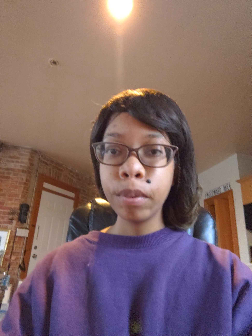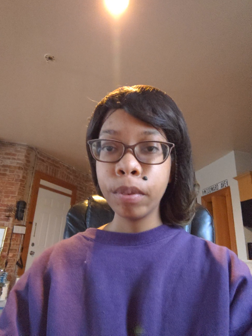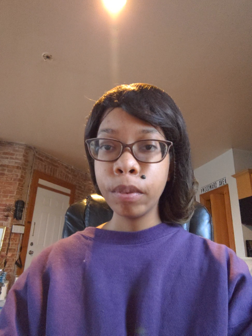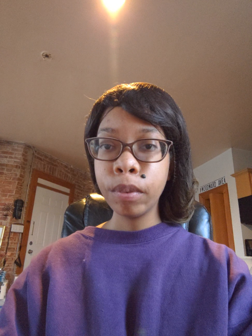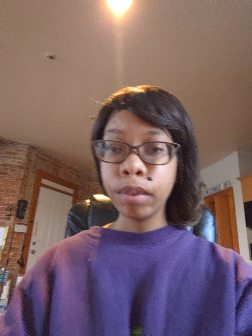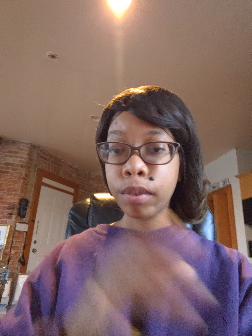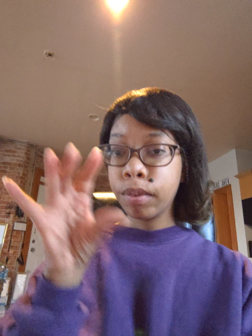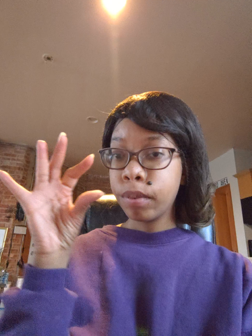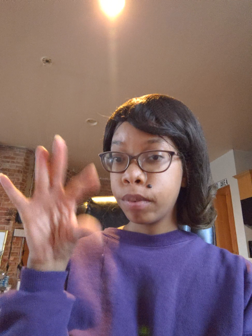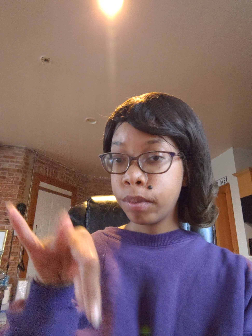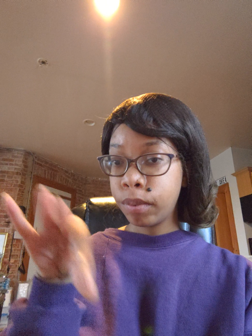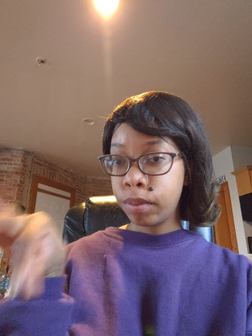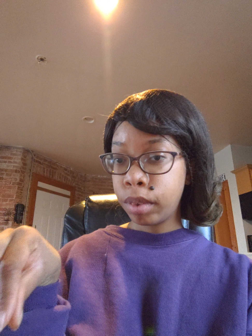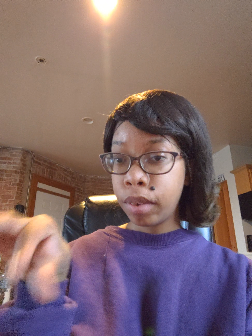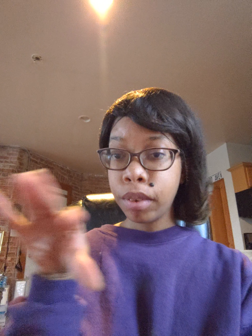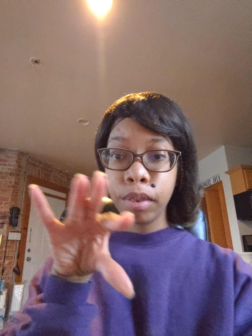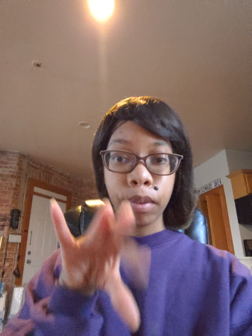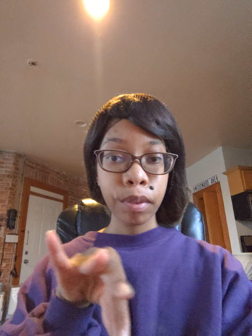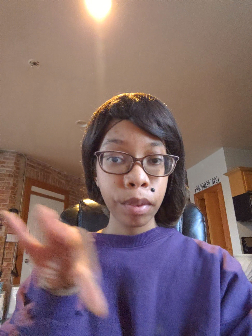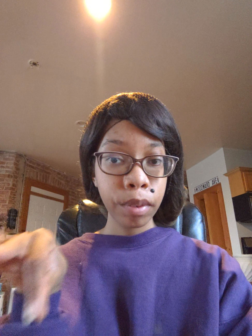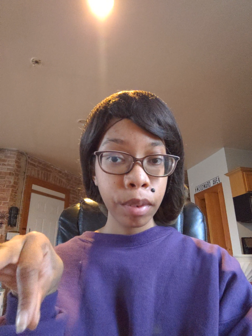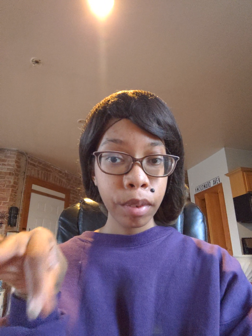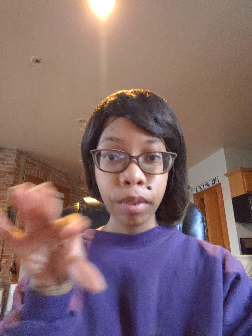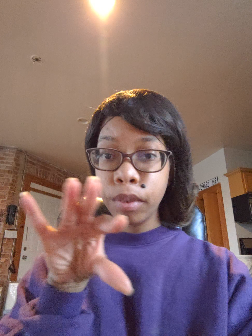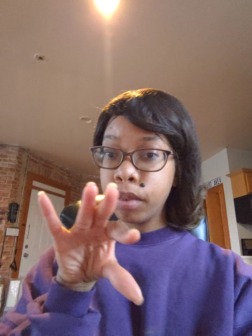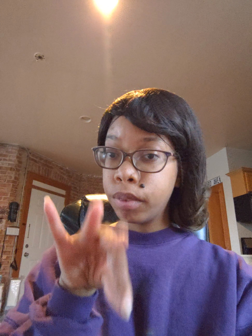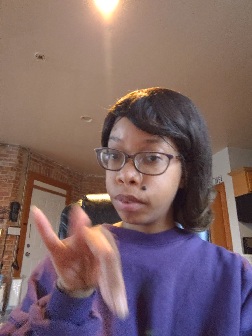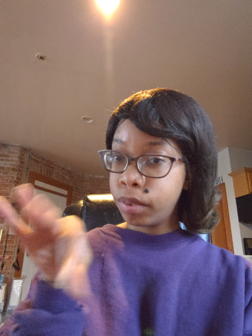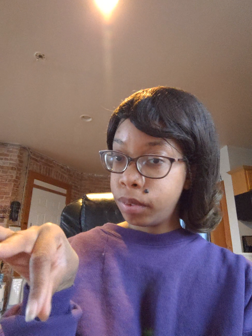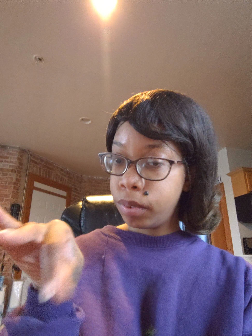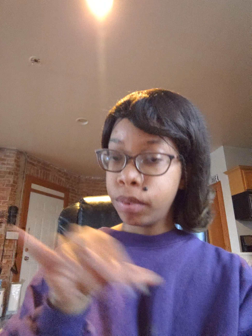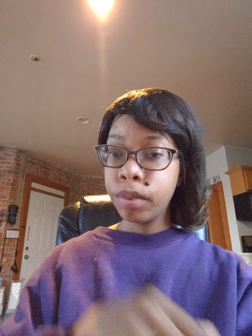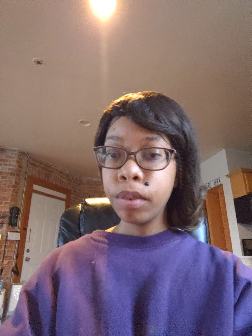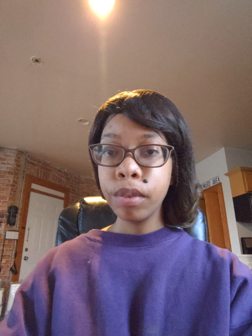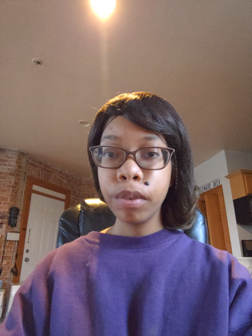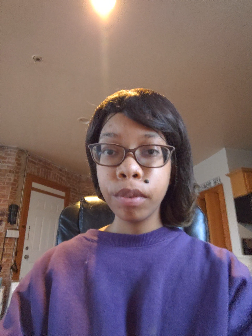french fries